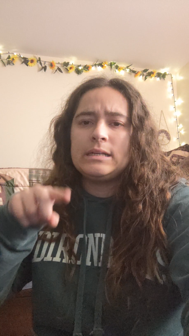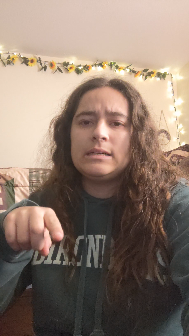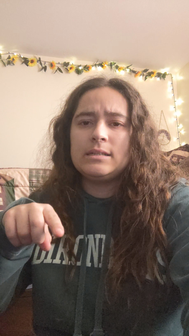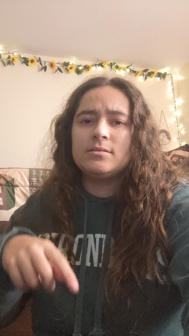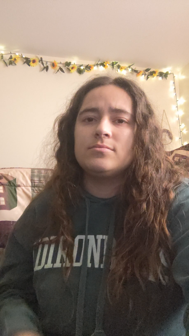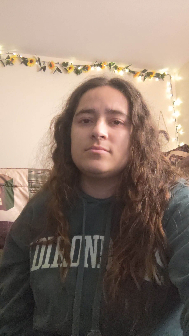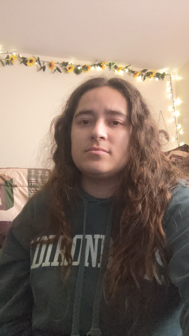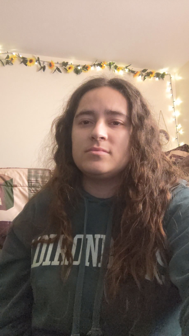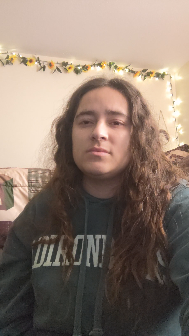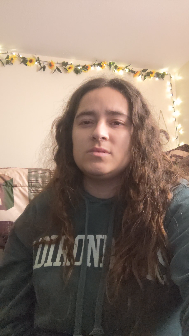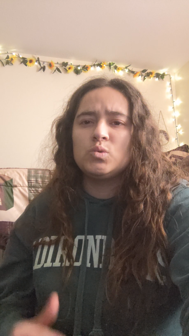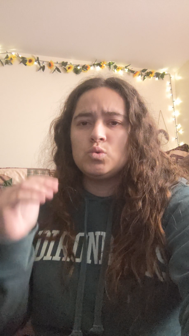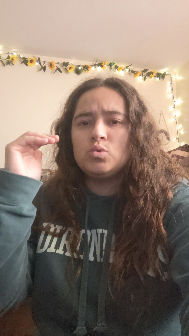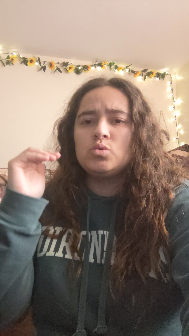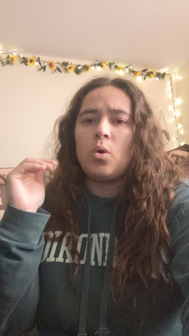short